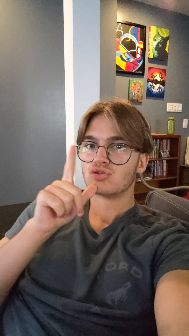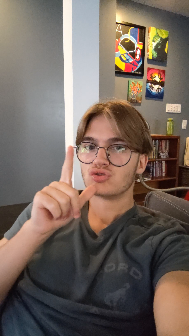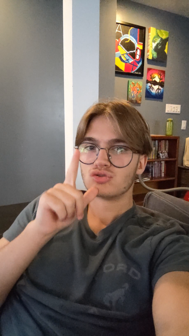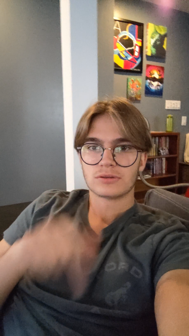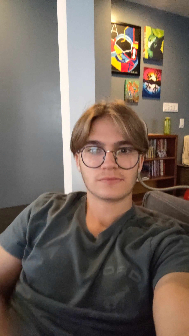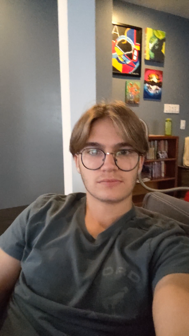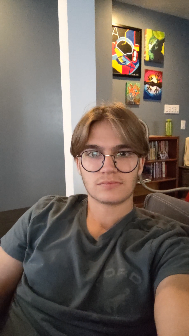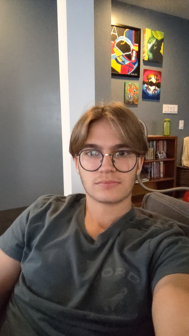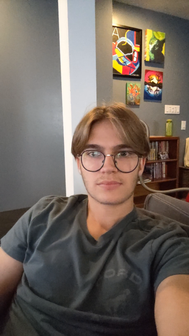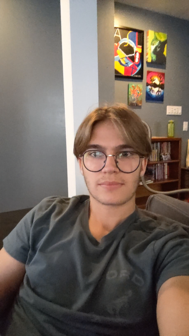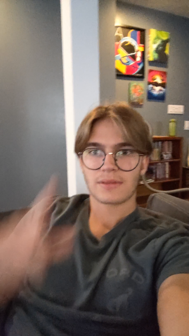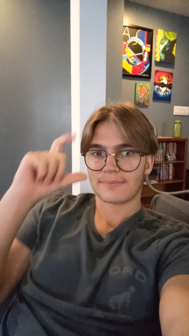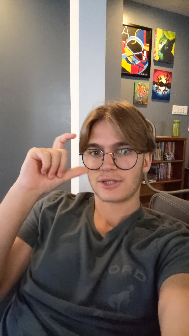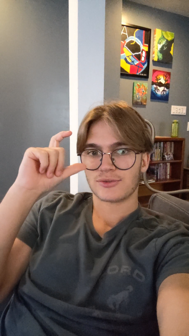camera